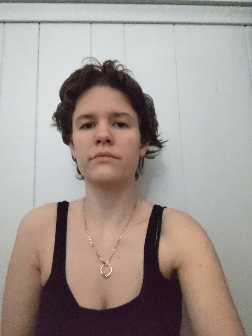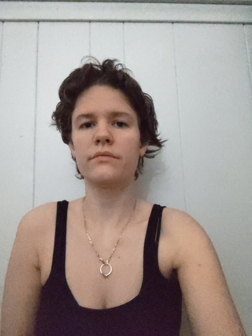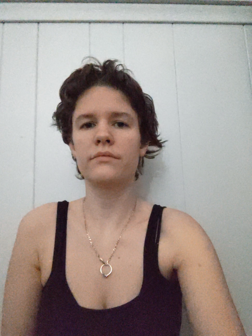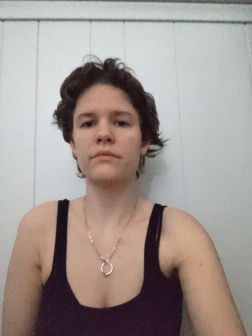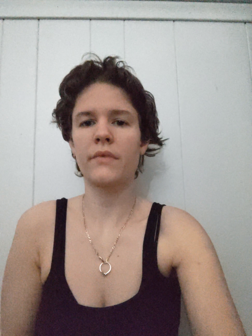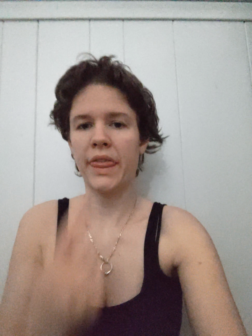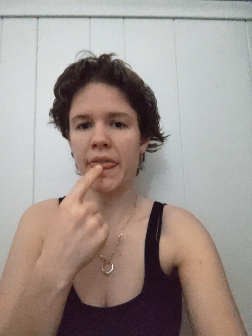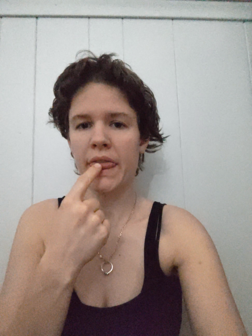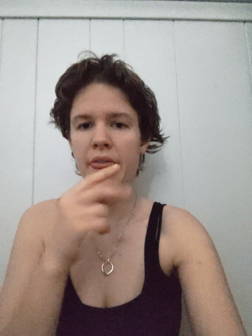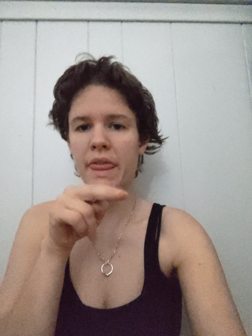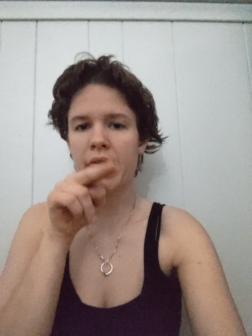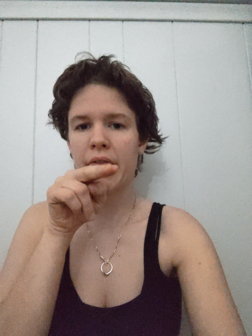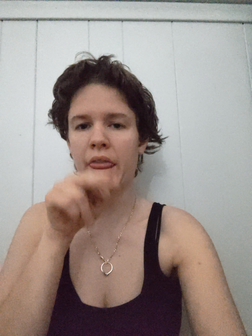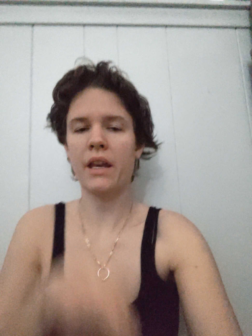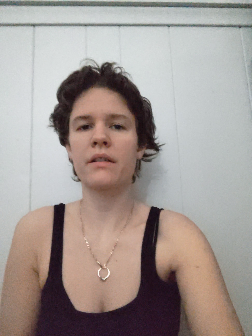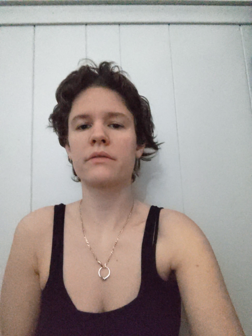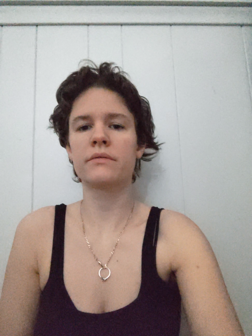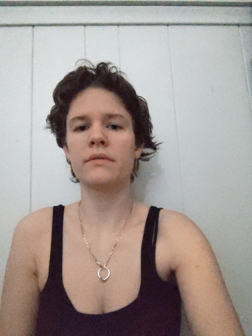tongue